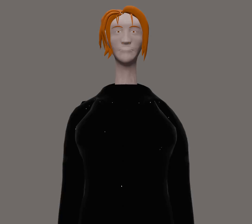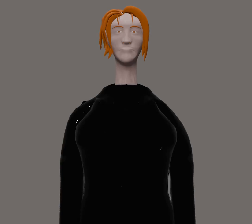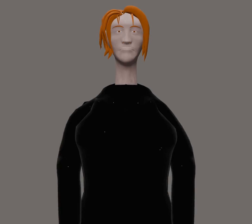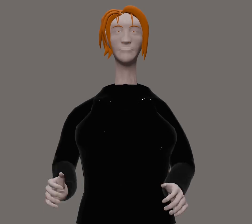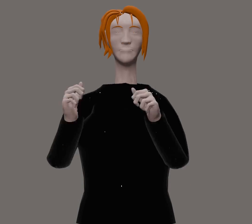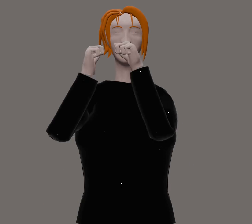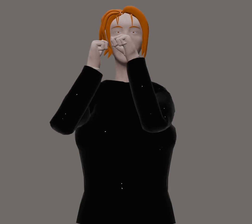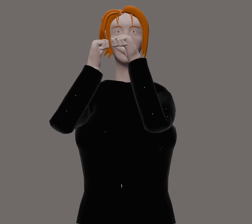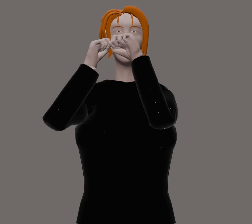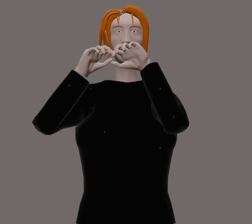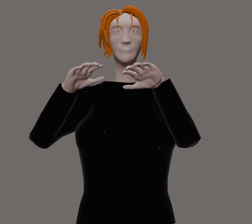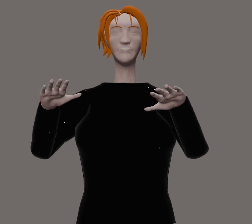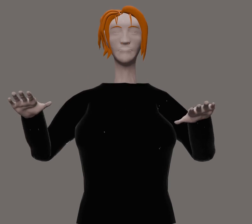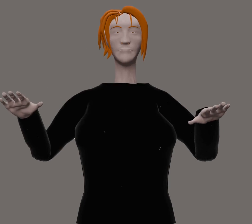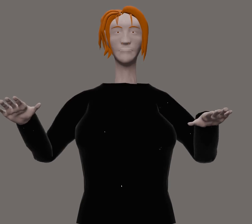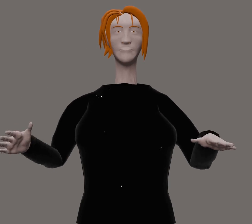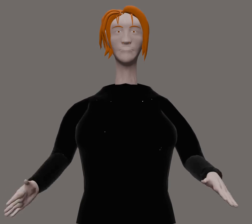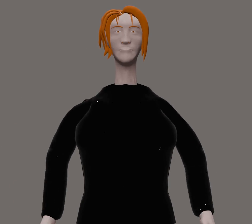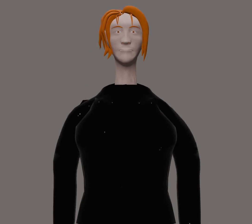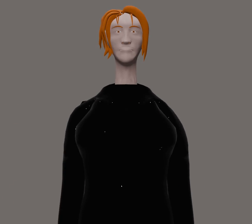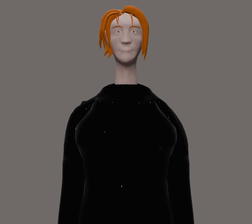Bless